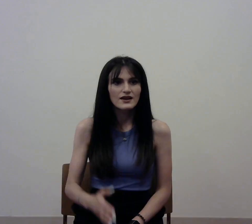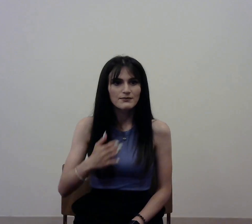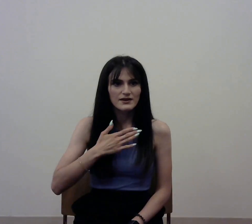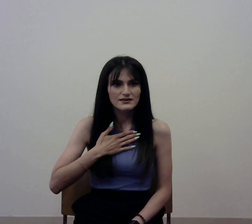mən